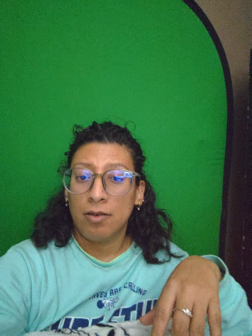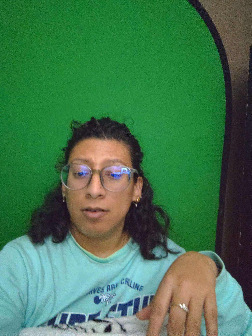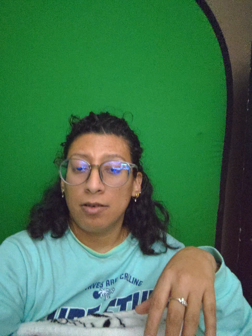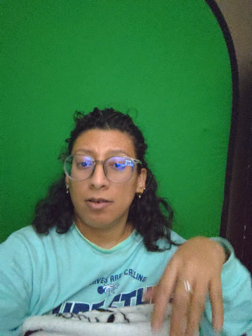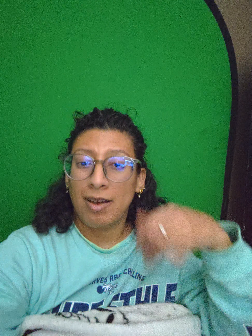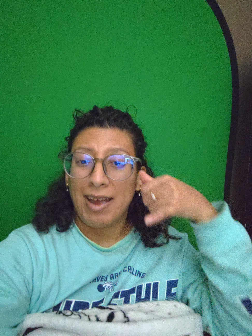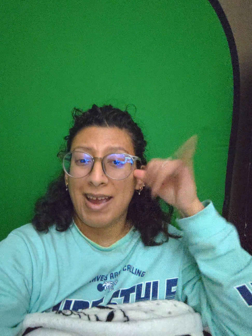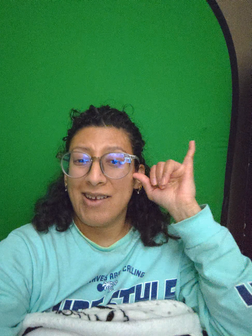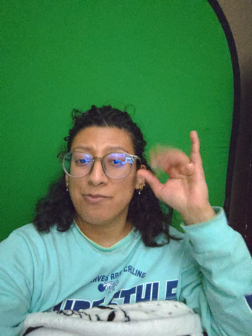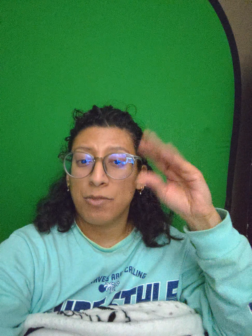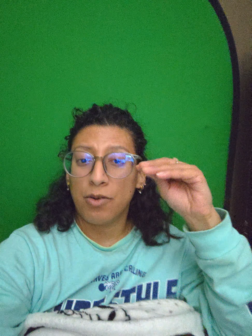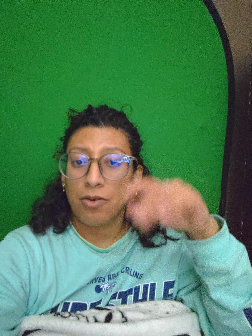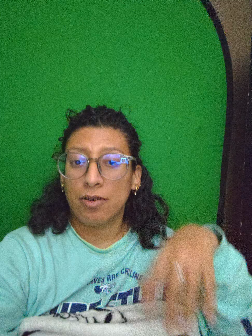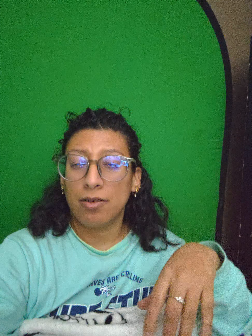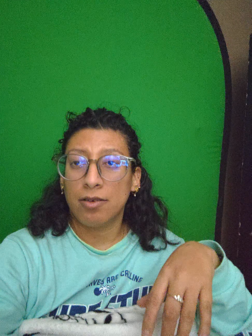cowboy